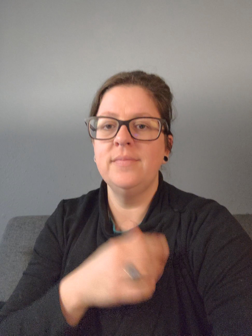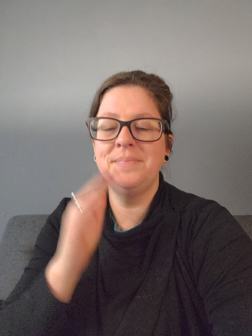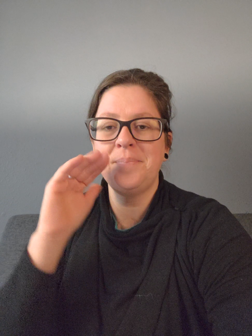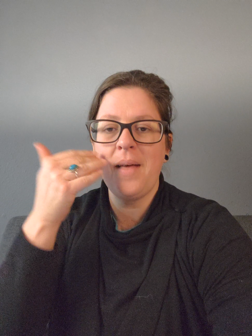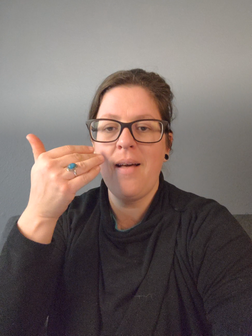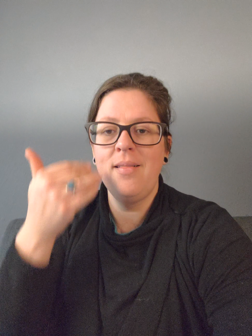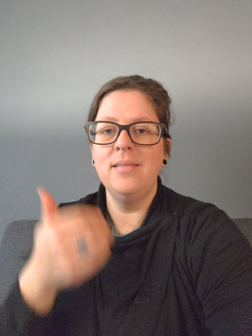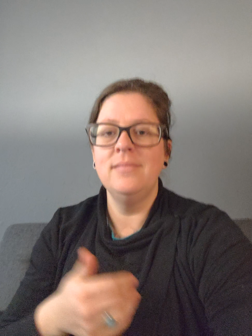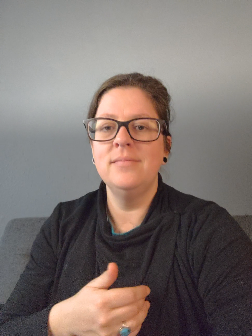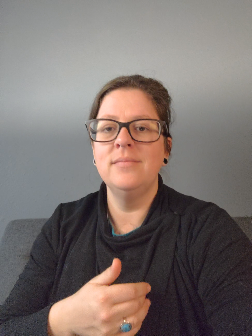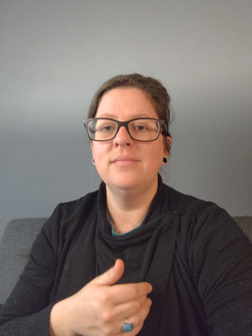smile